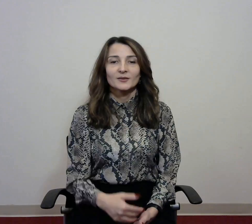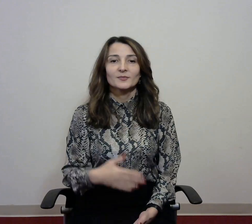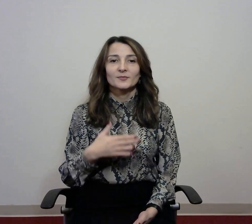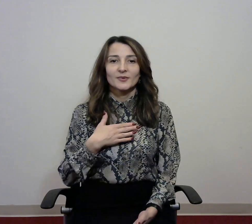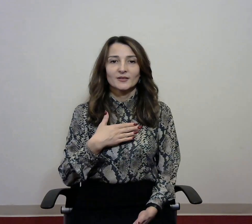mən